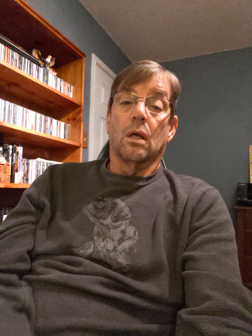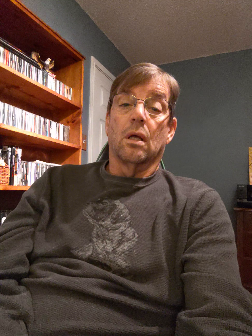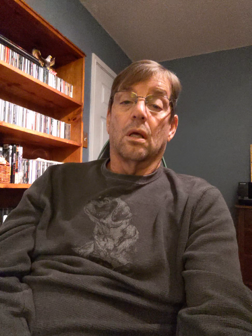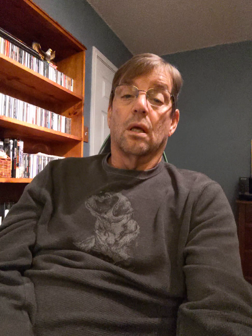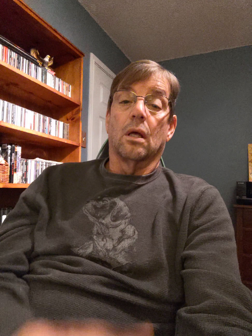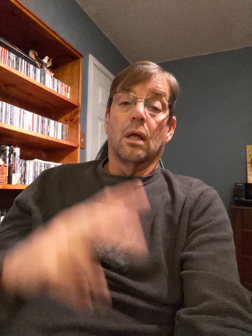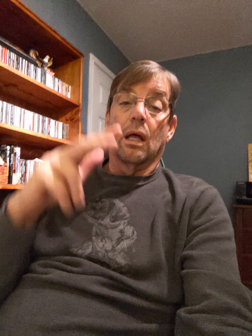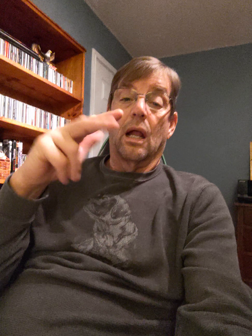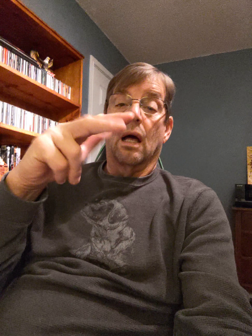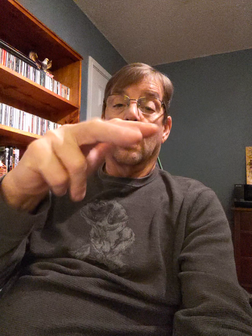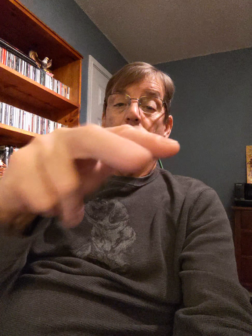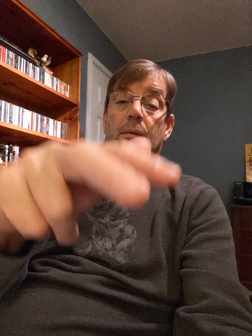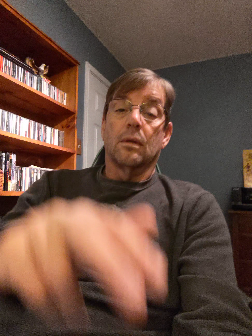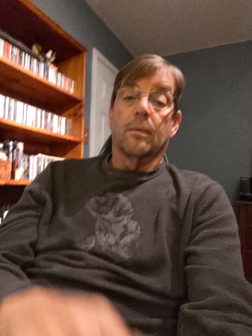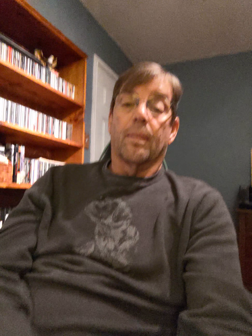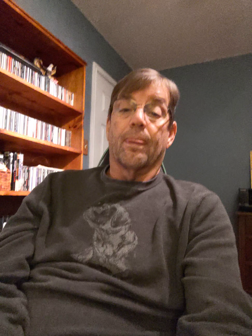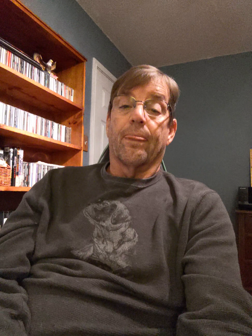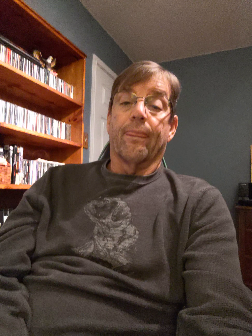helicopter